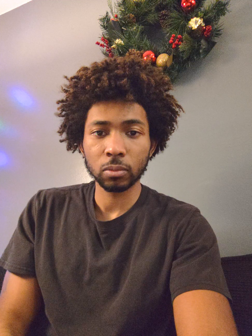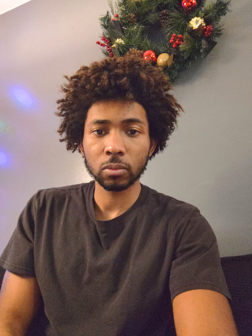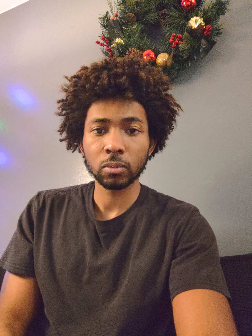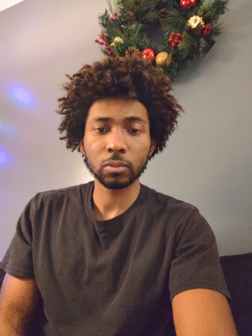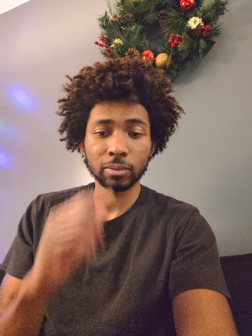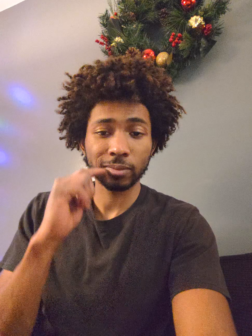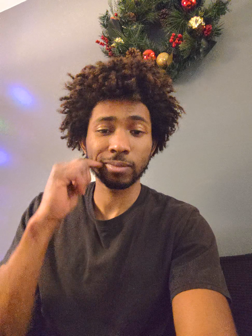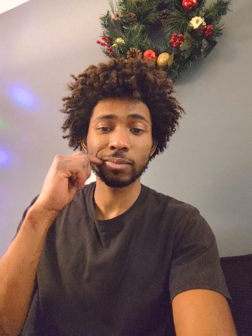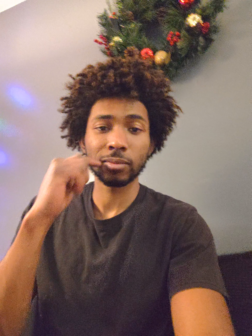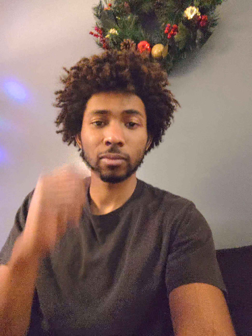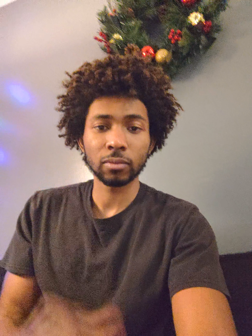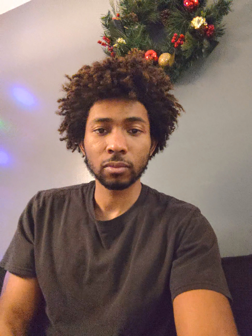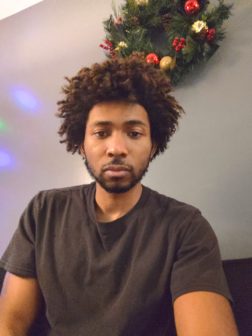smile